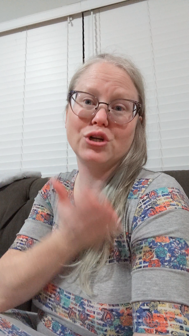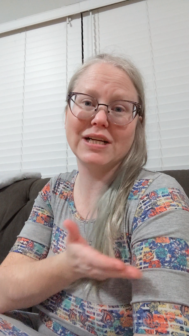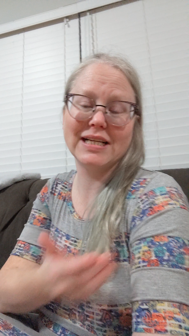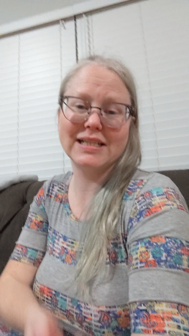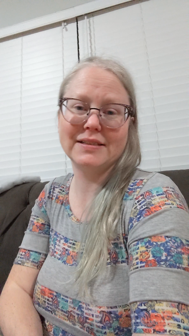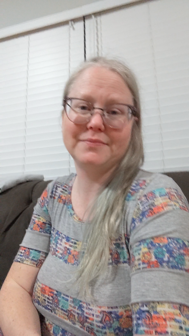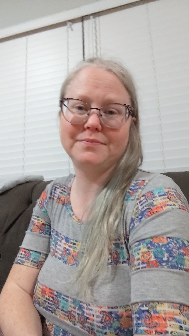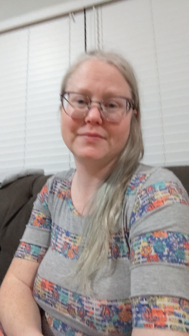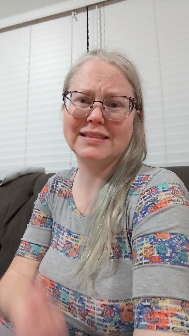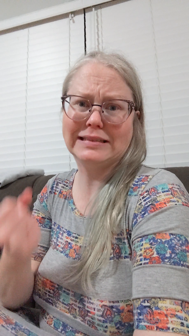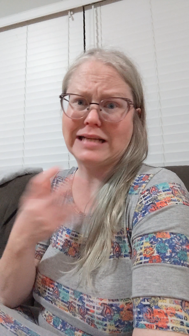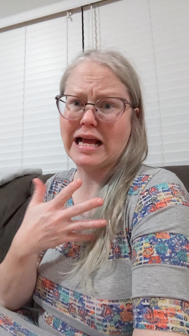scared